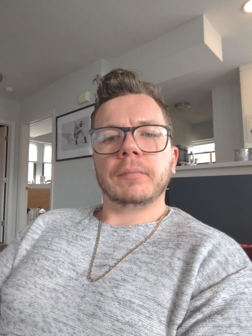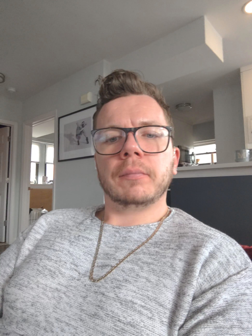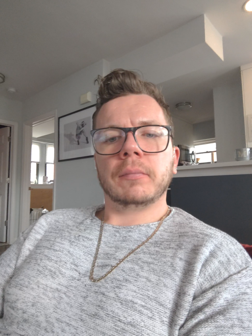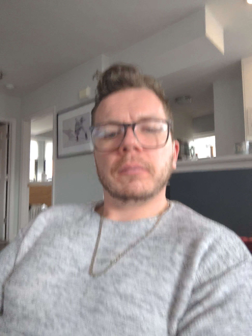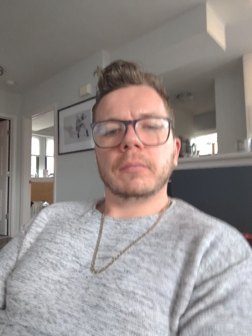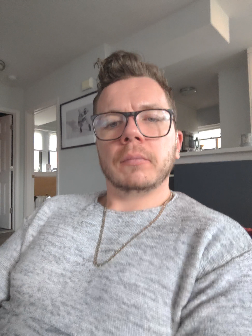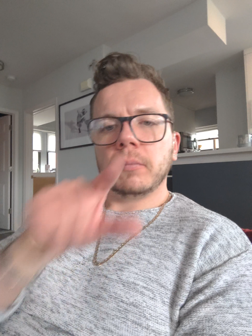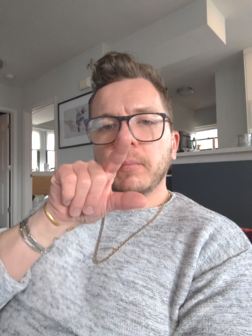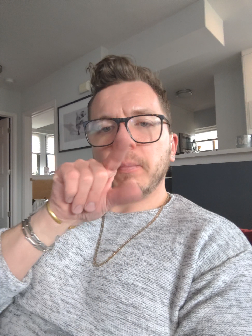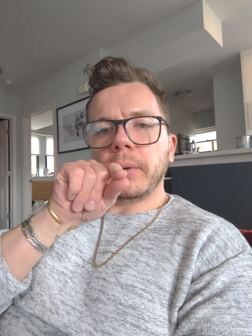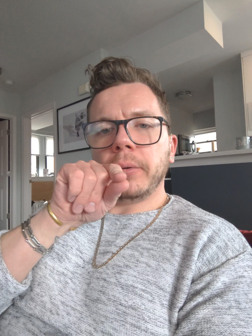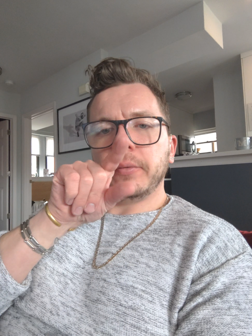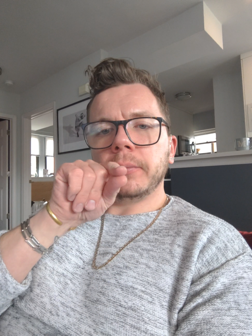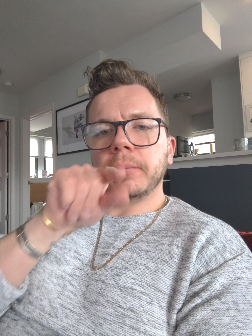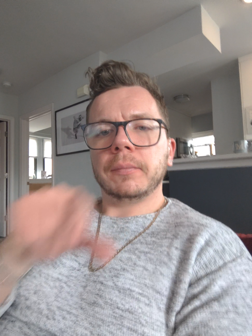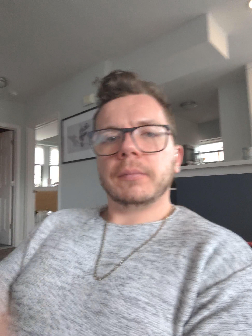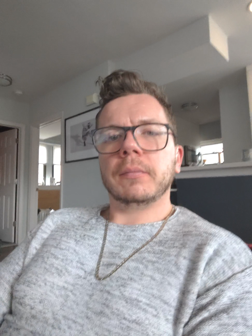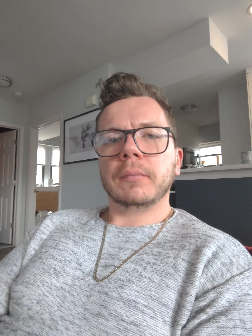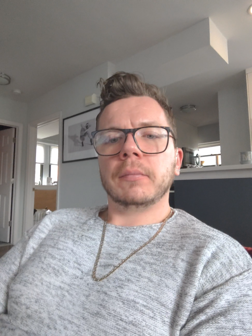bird